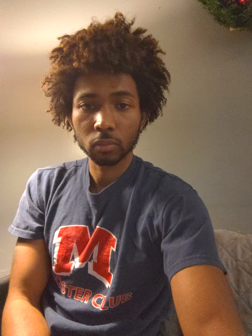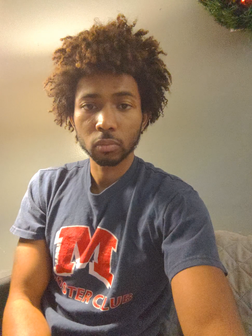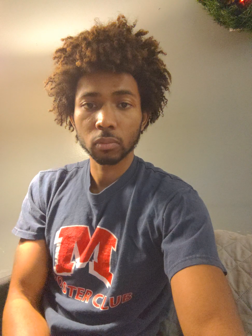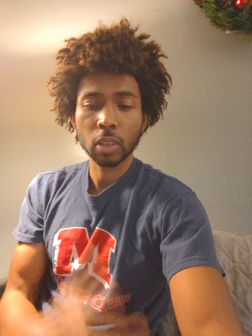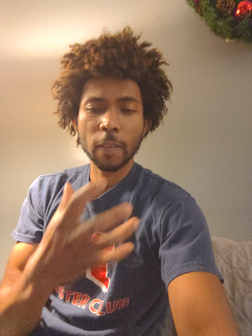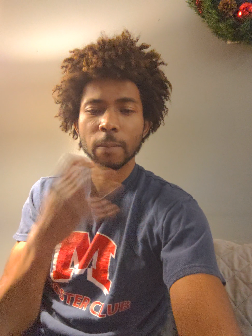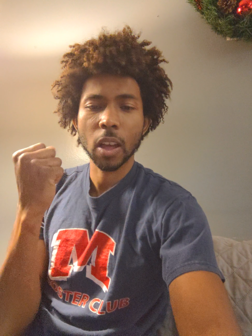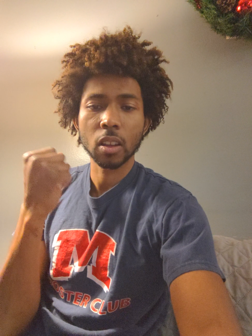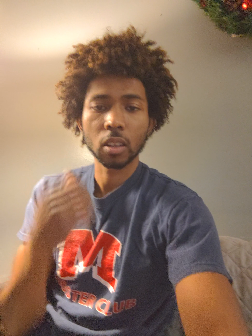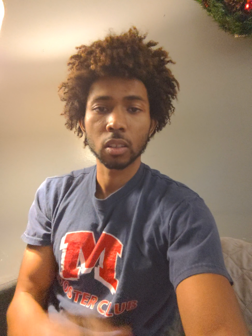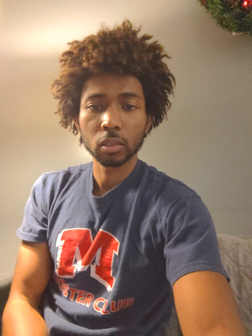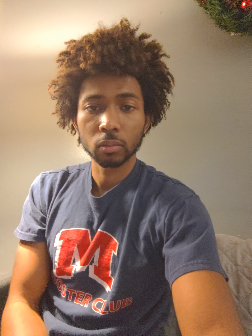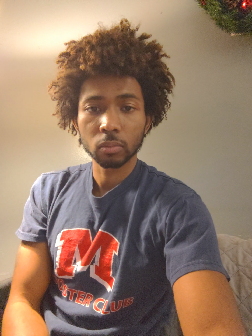fast